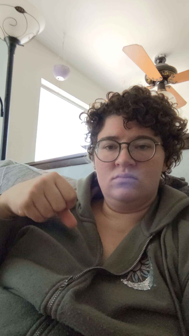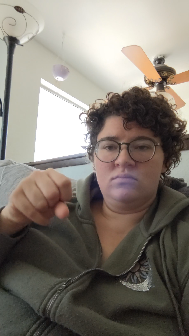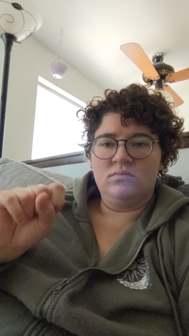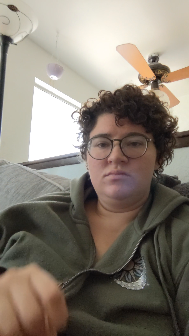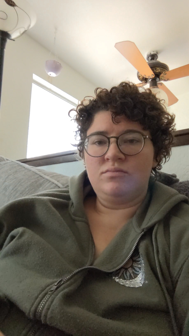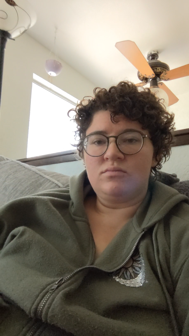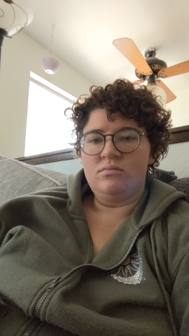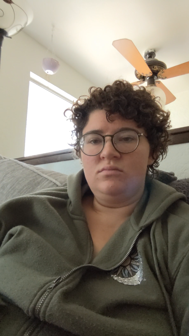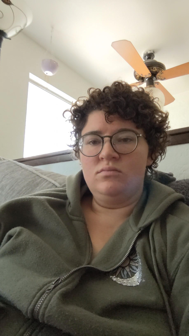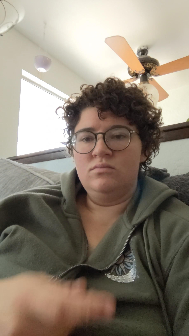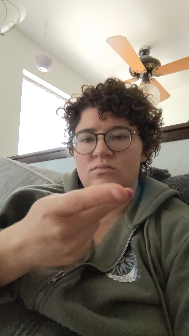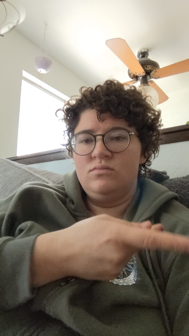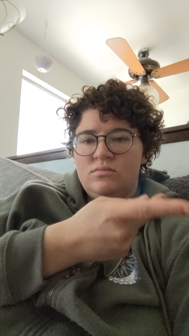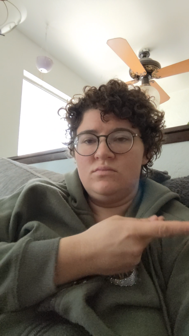sheep